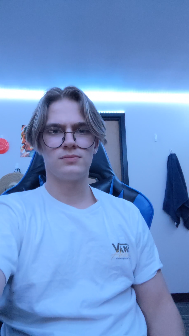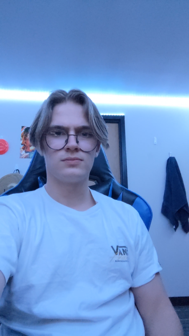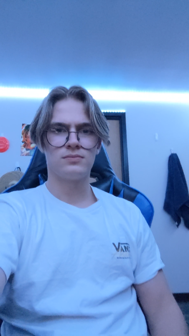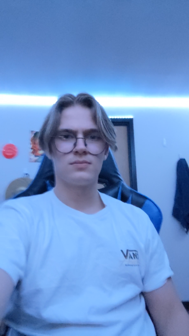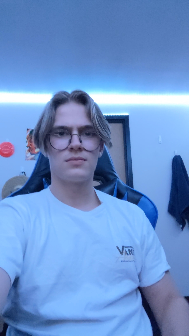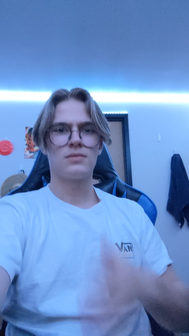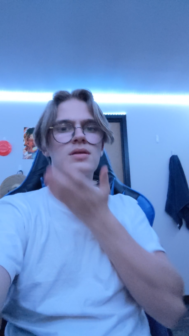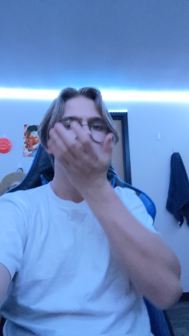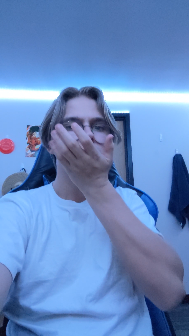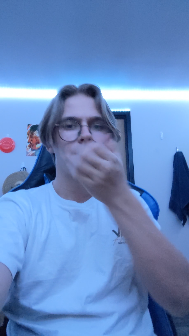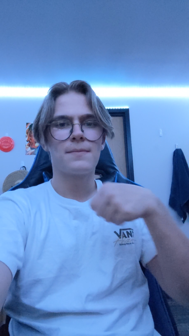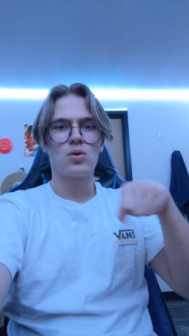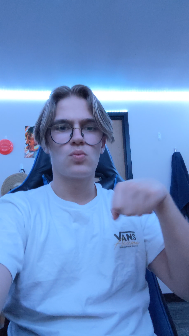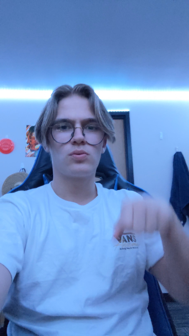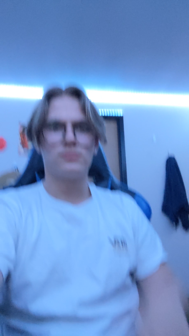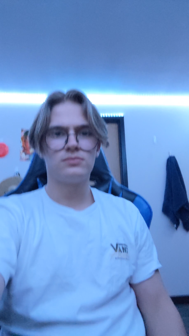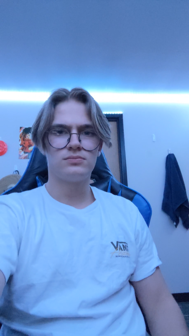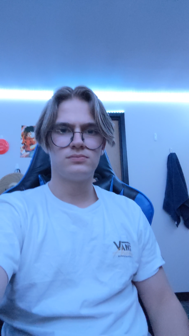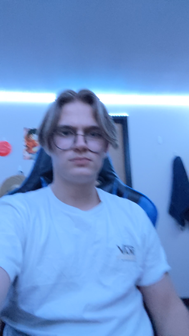lawn mower